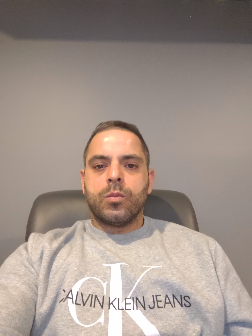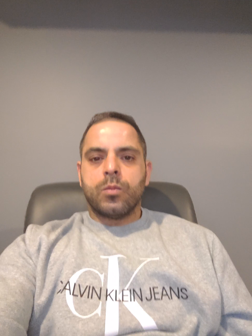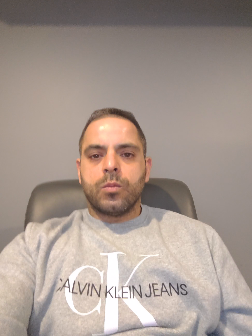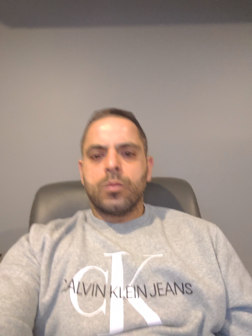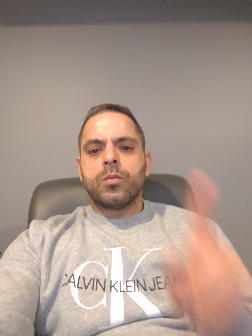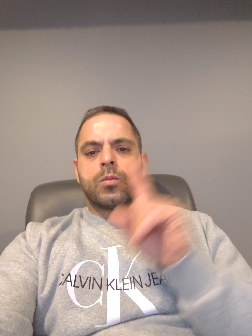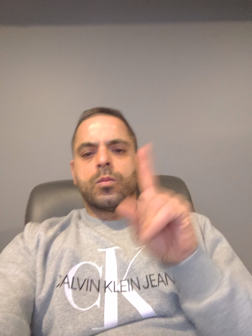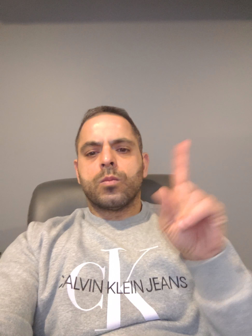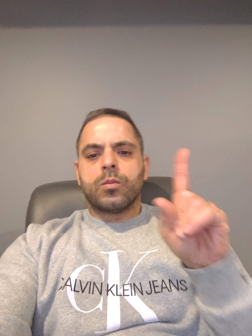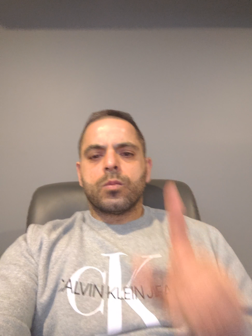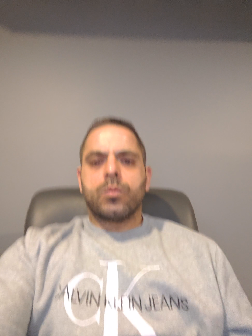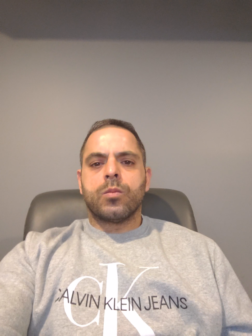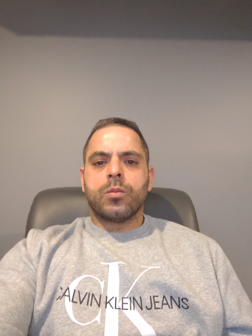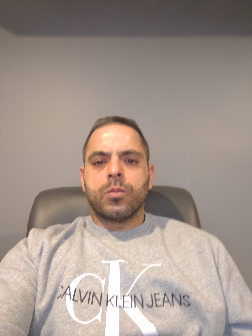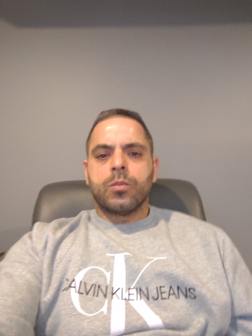where